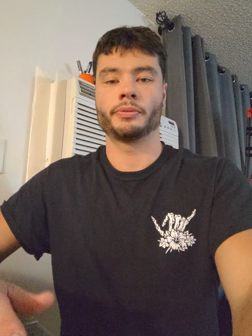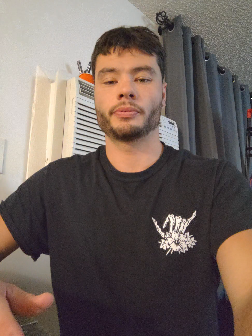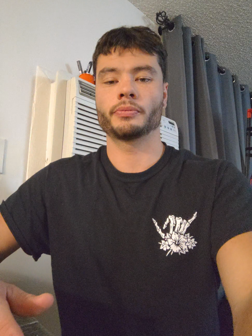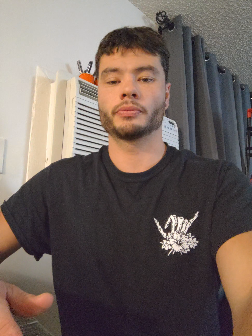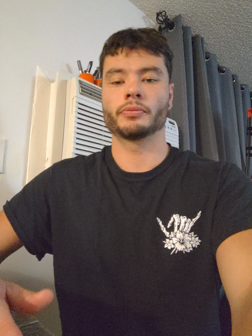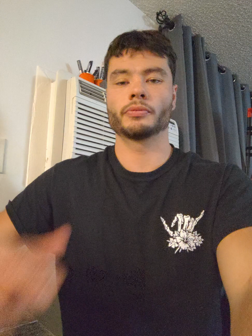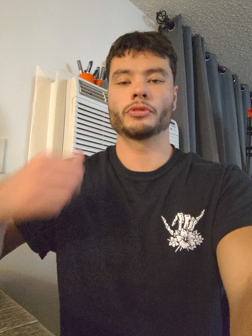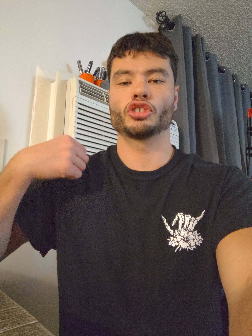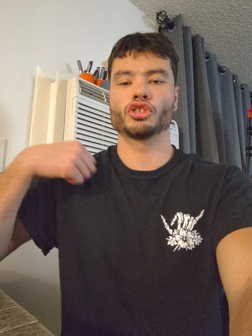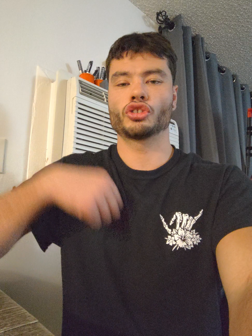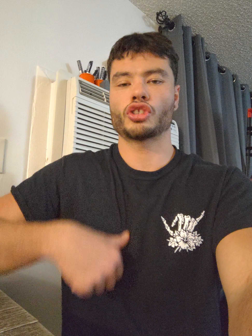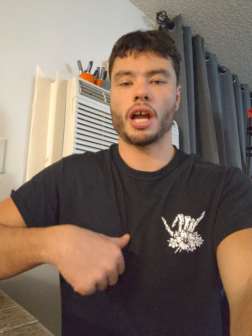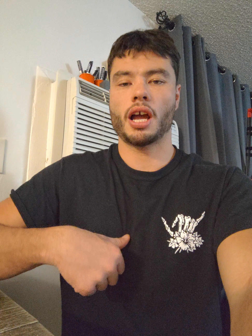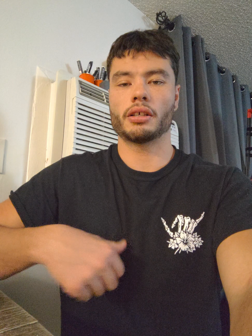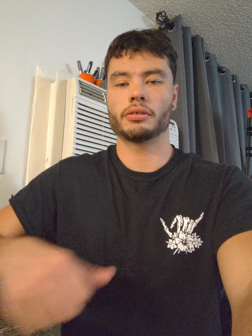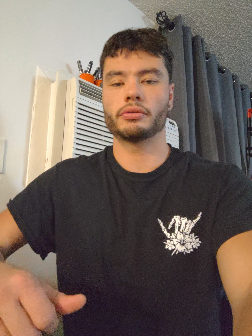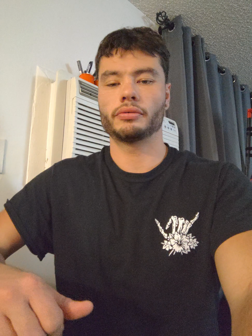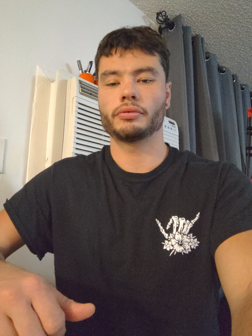jacket